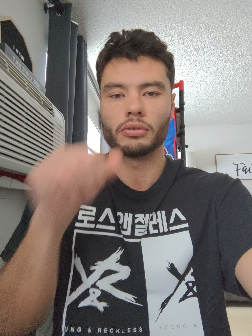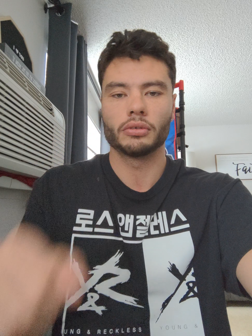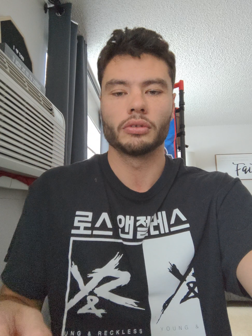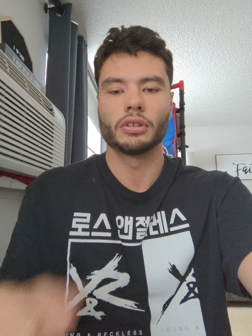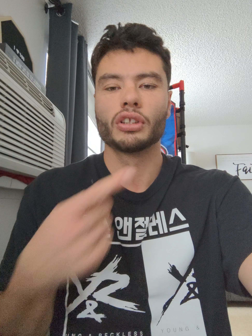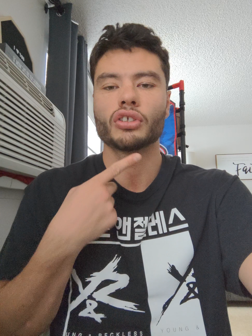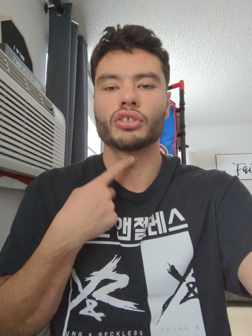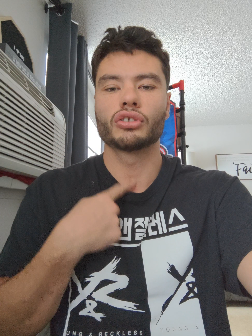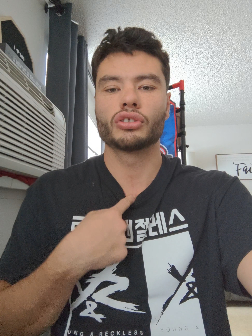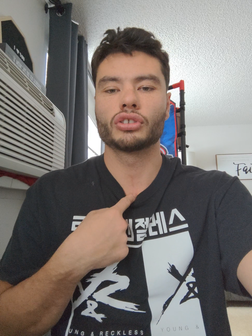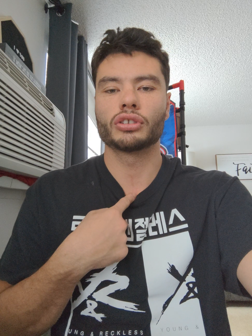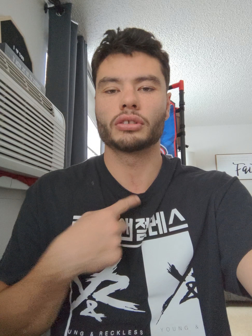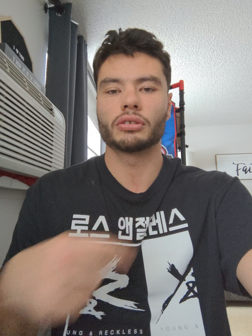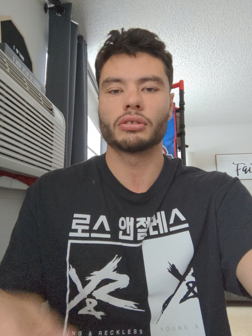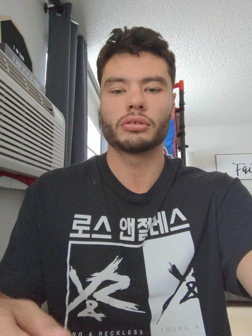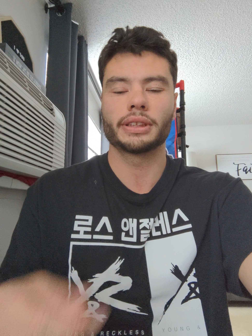thirsty